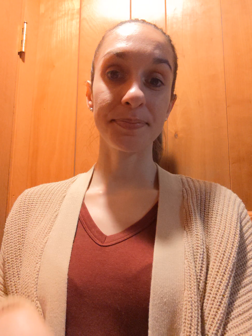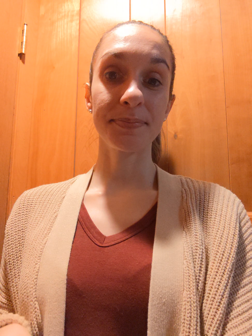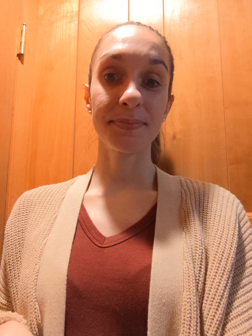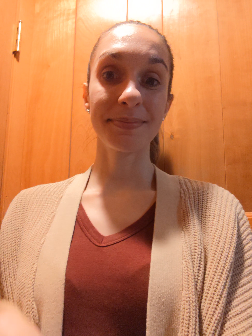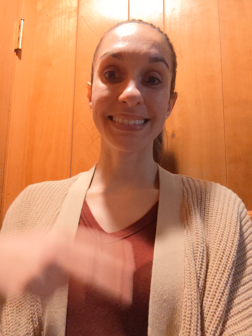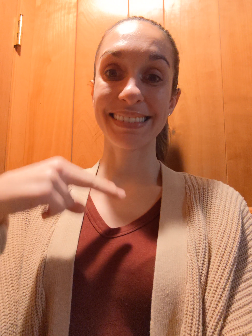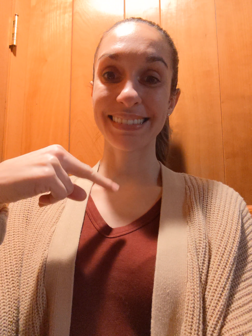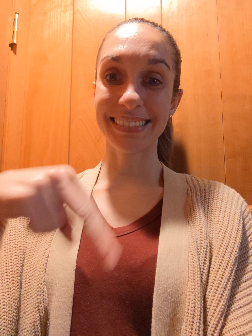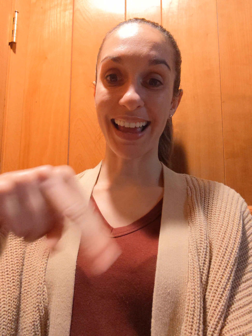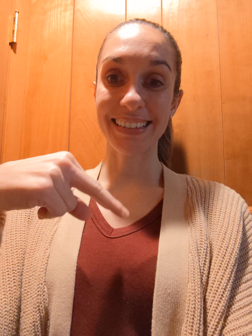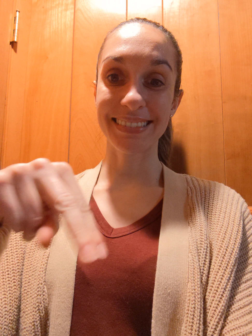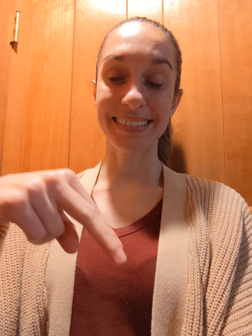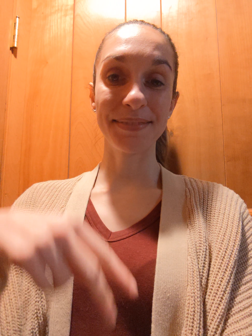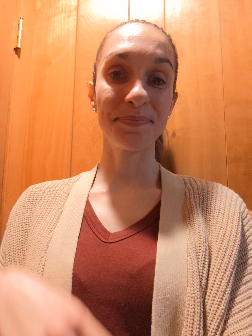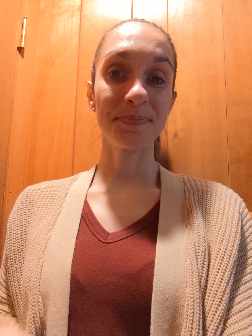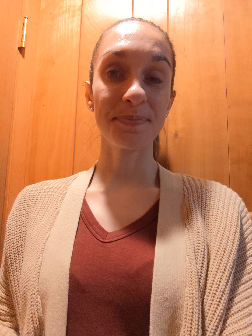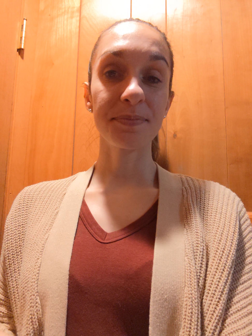dance